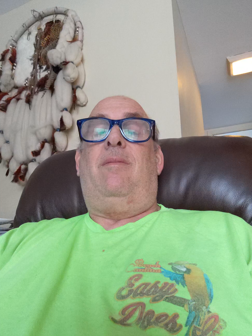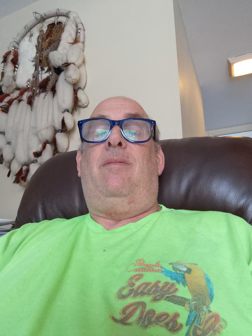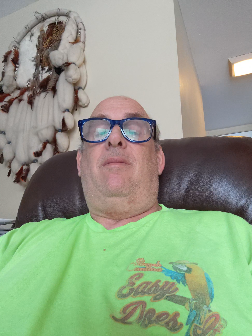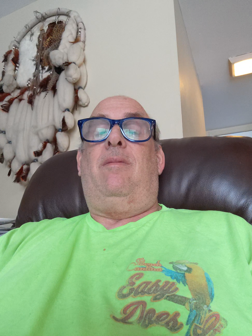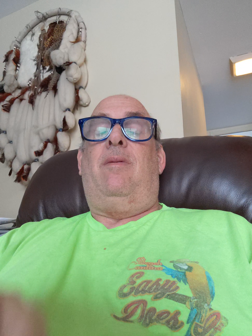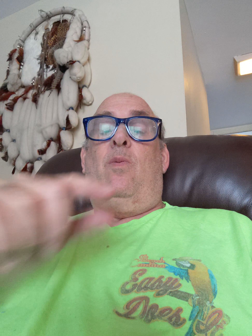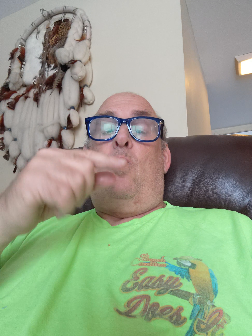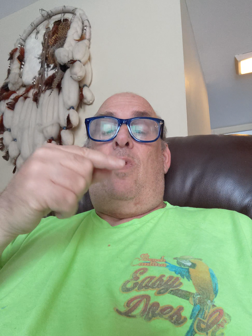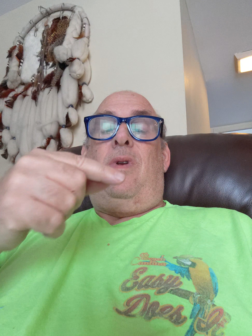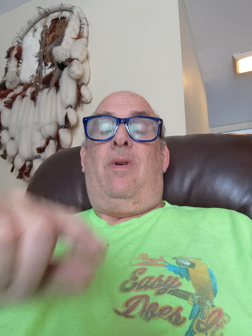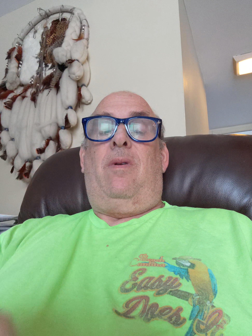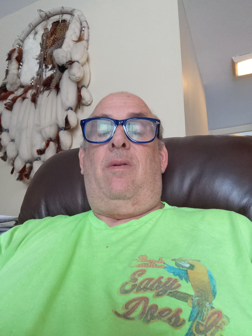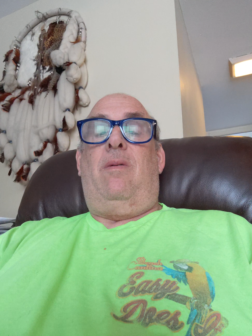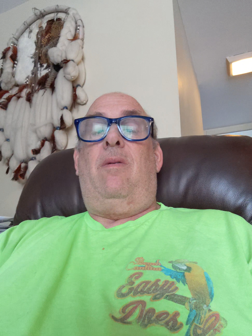green